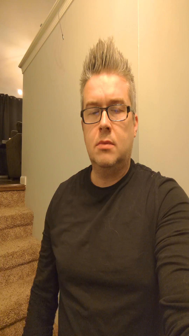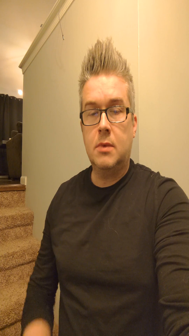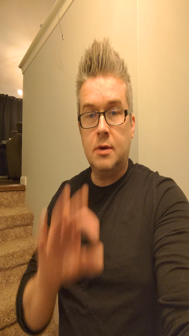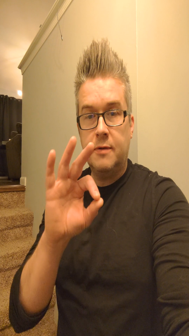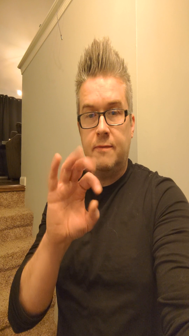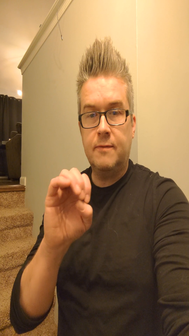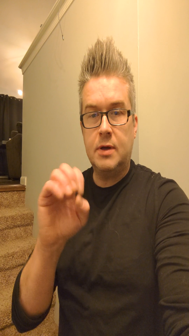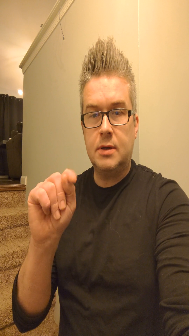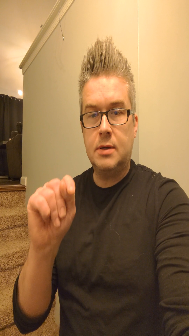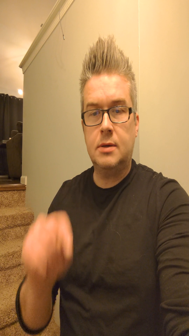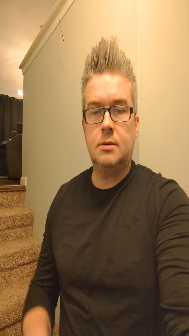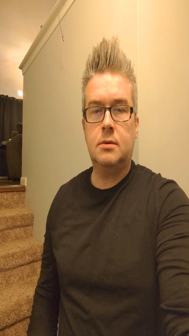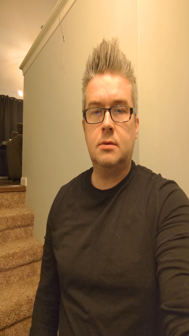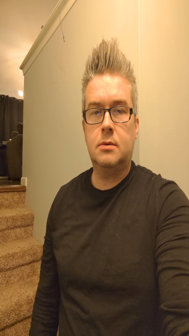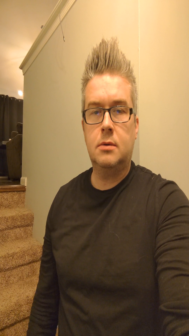feet